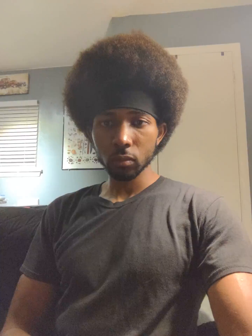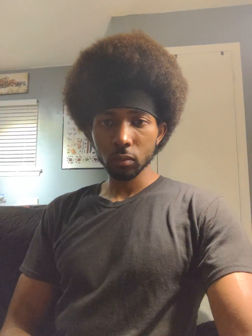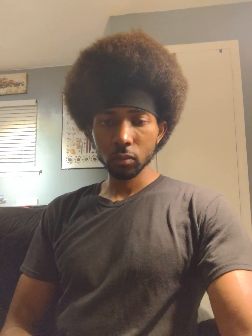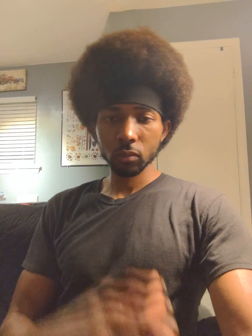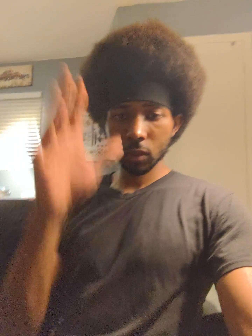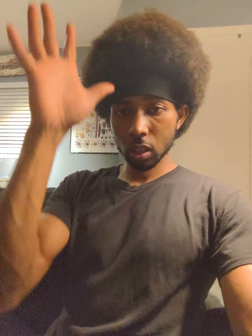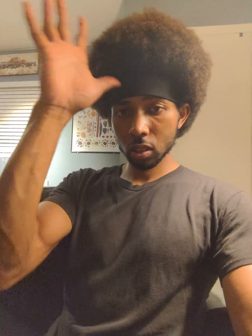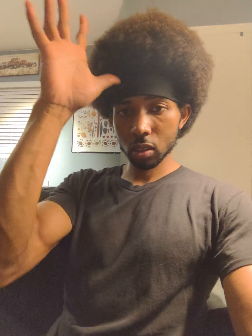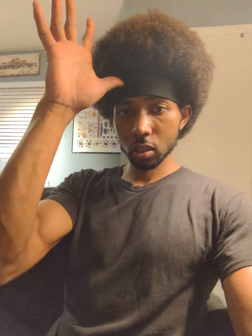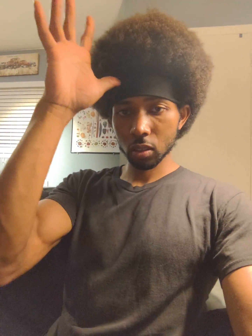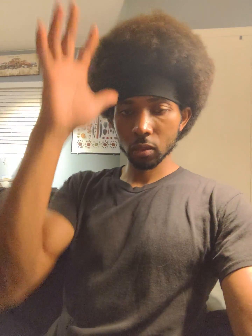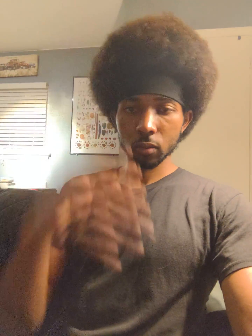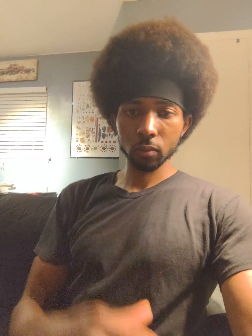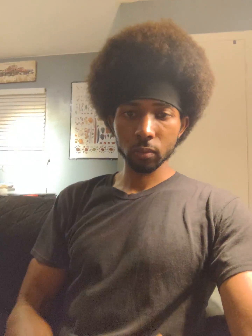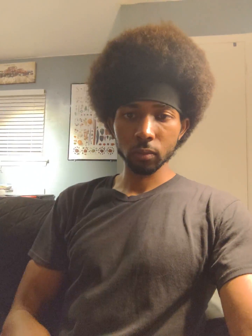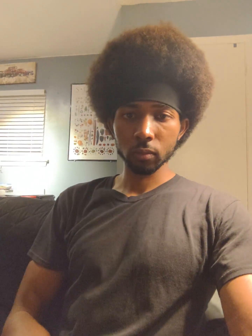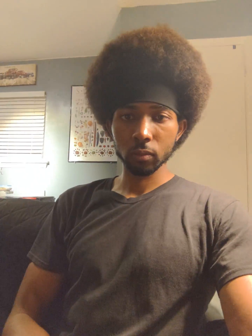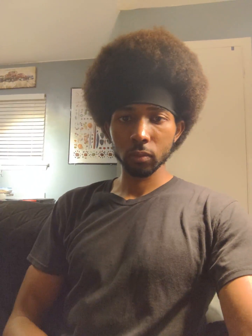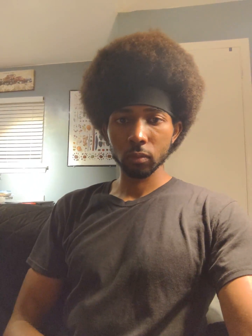daddy